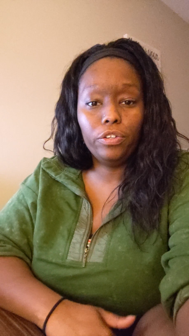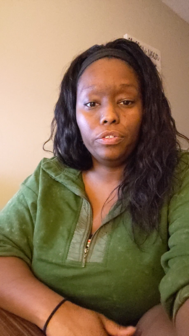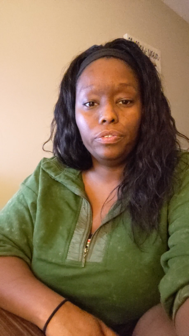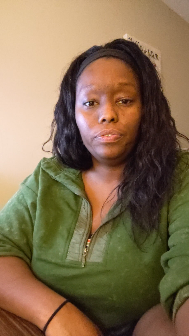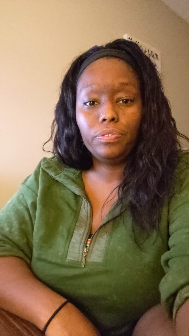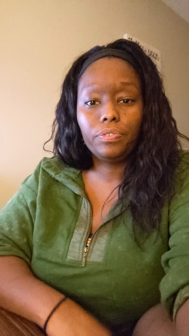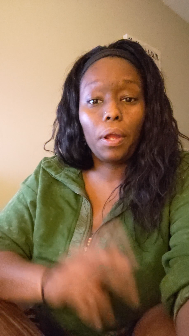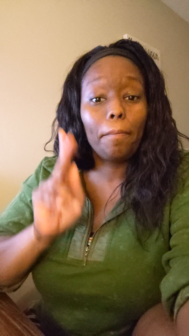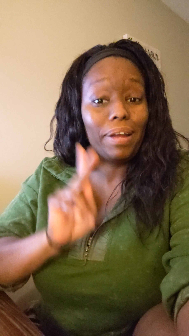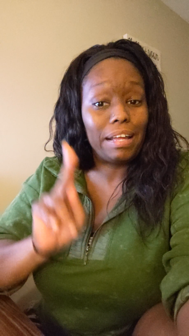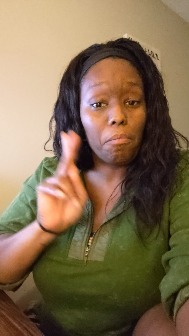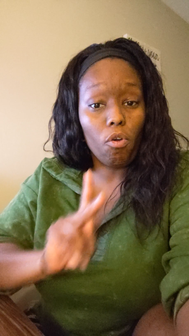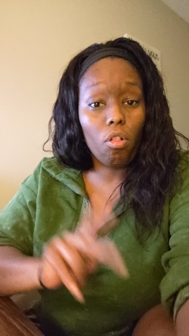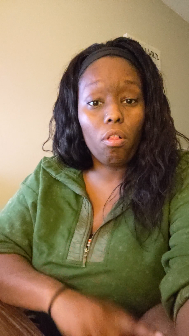people